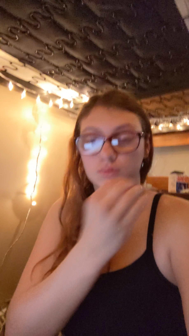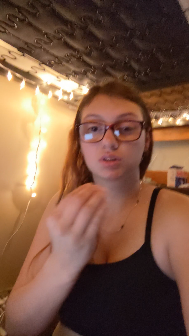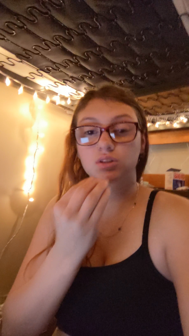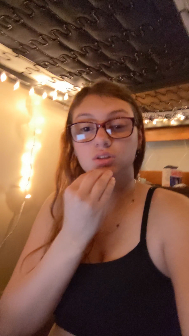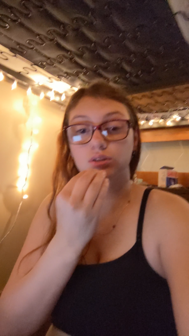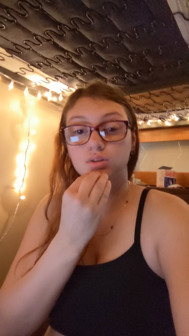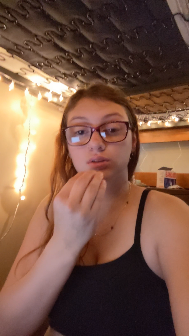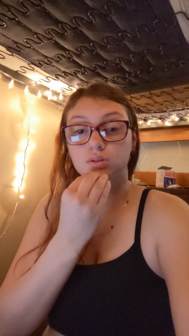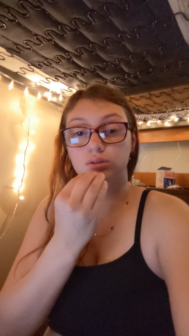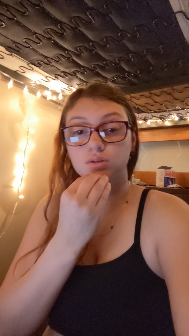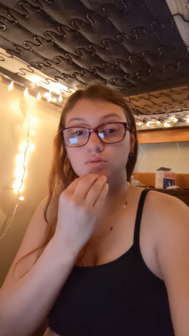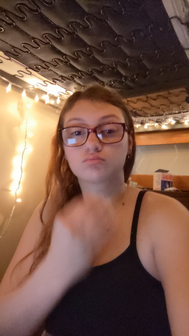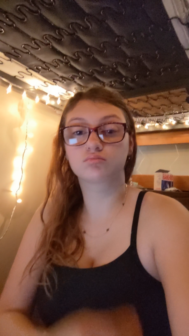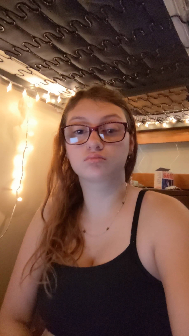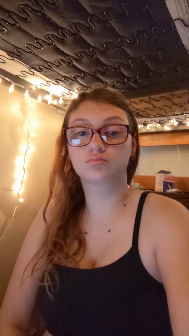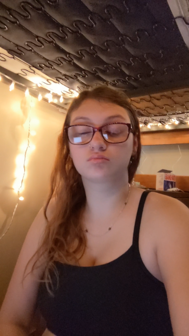eat